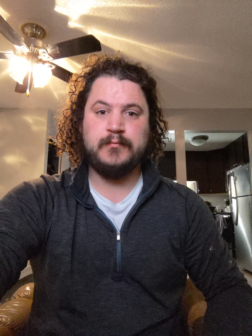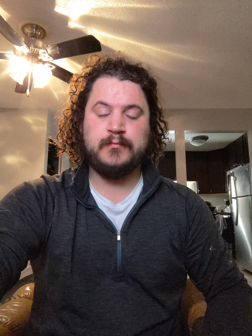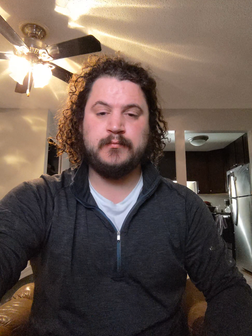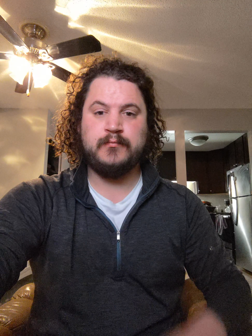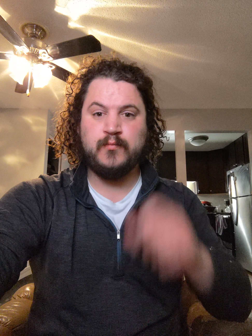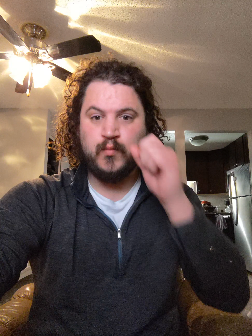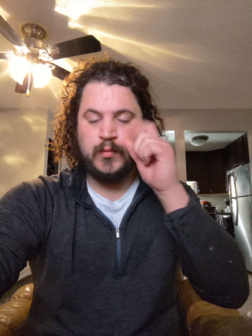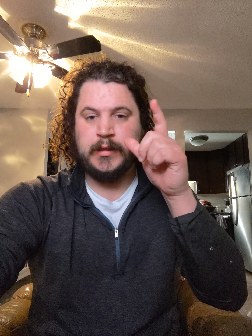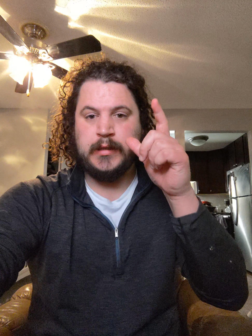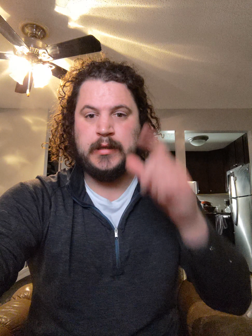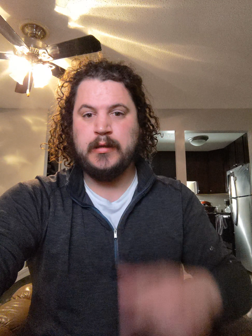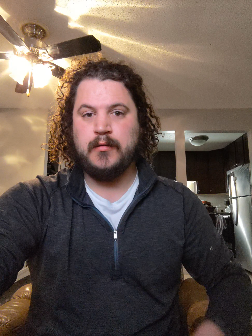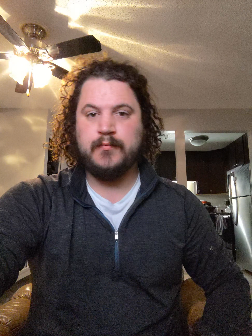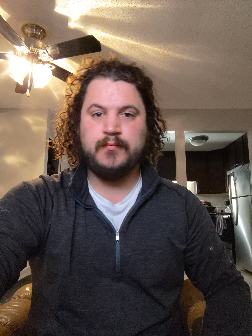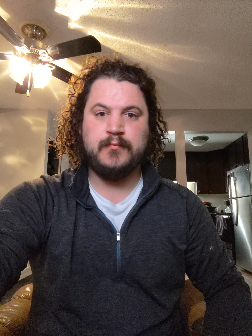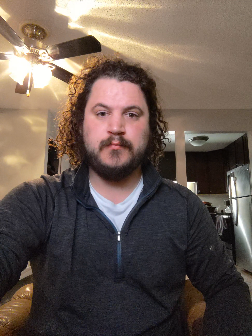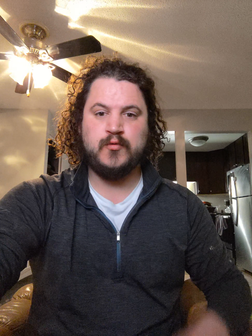awake